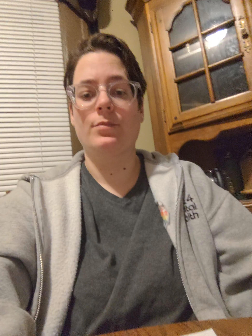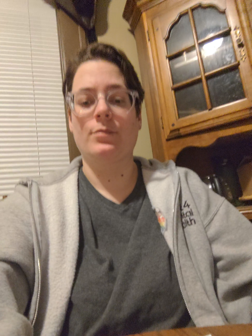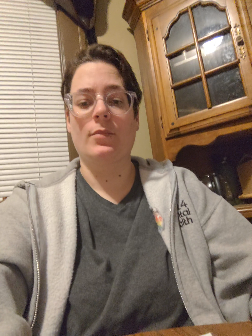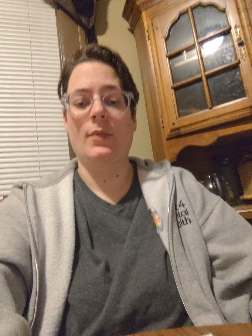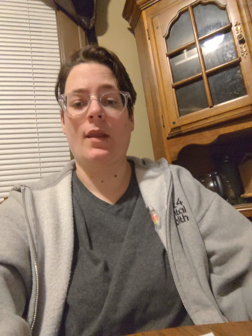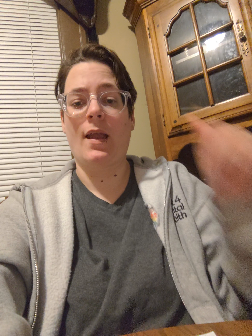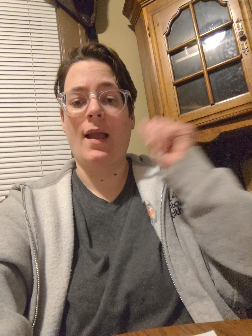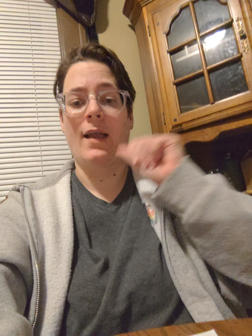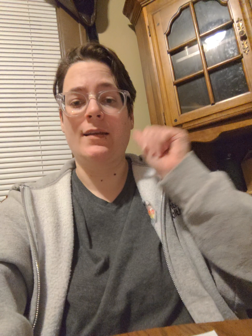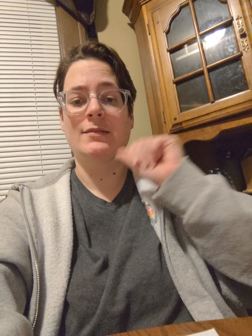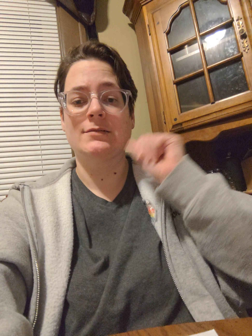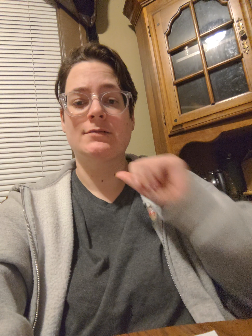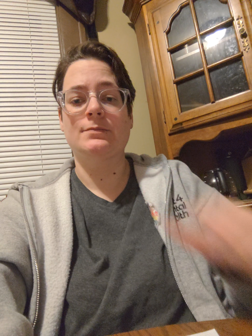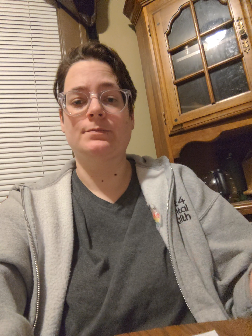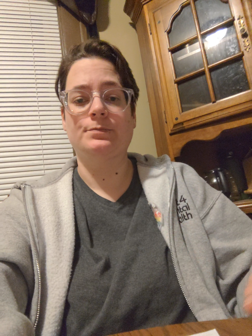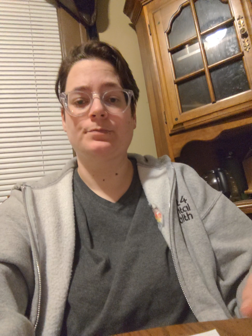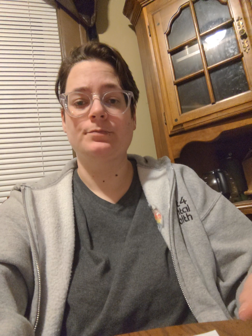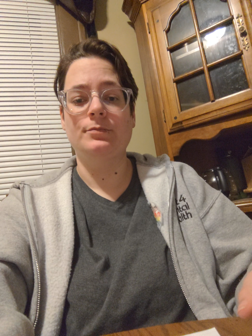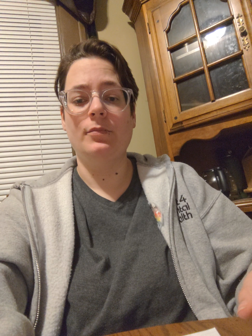aunt